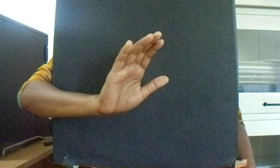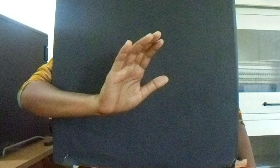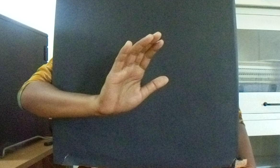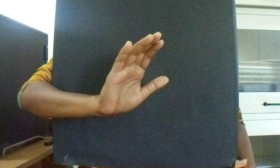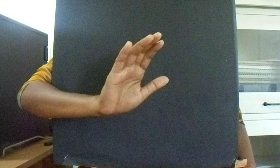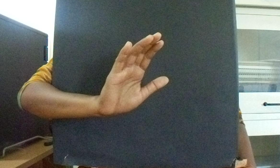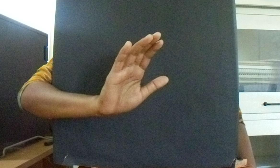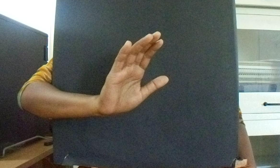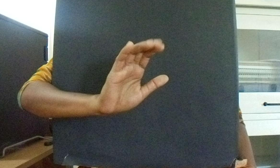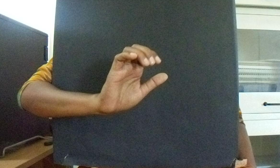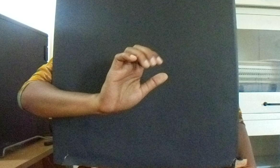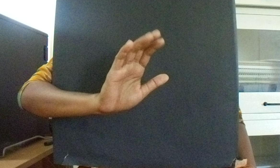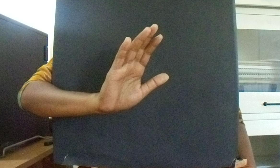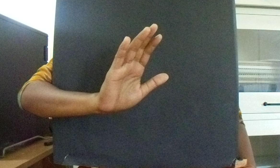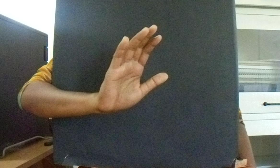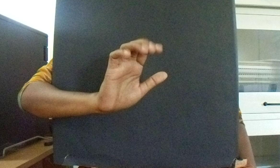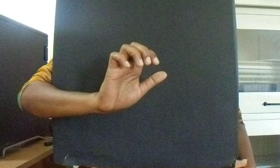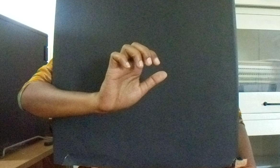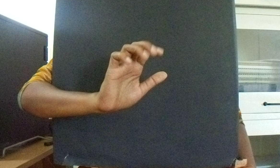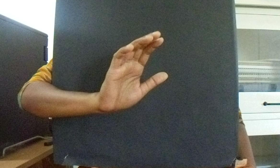call